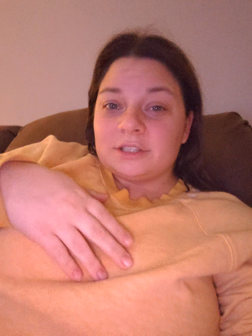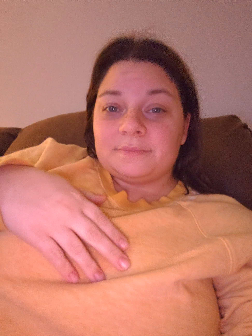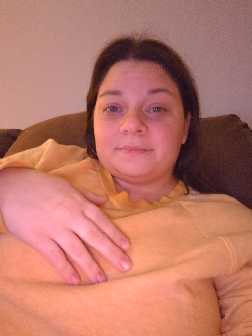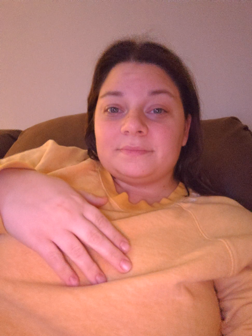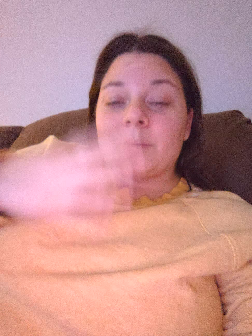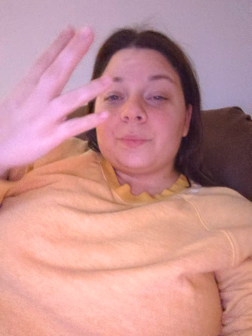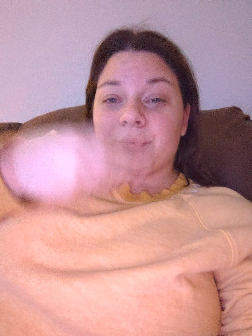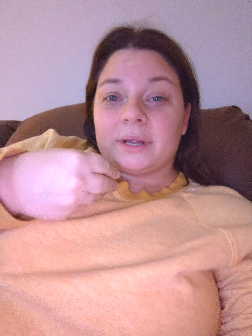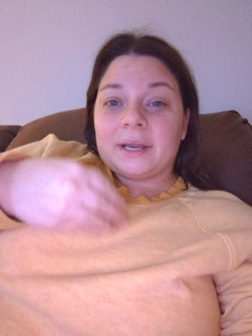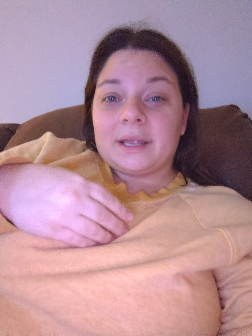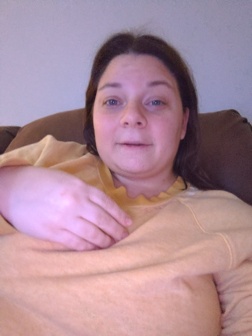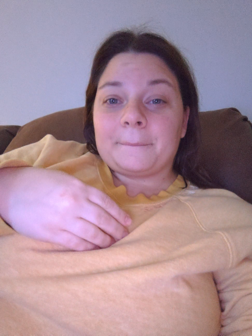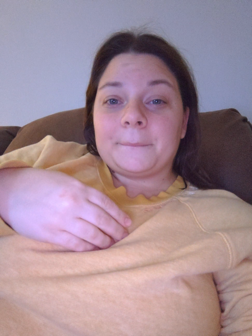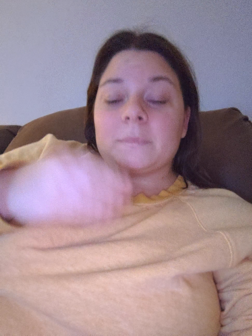pretty